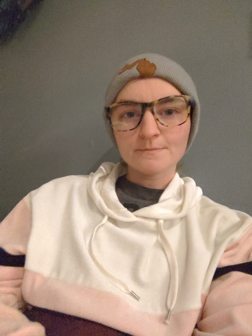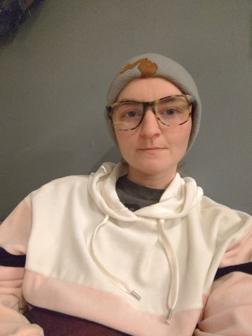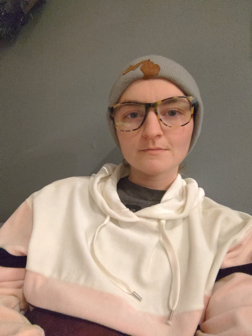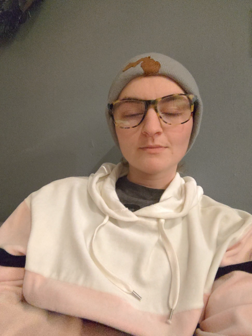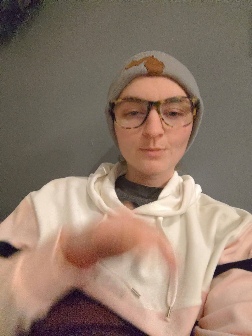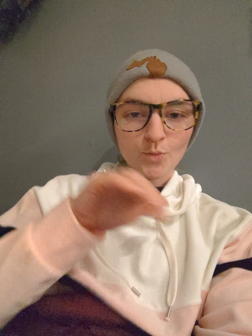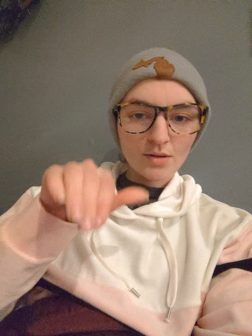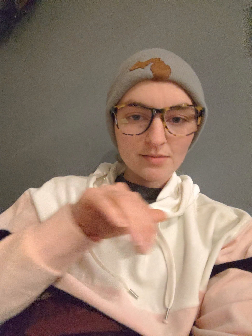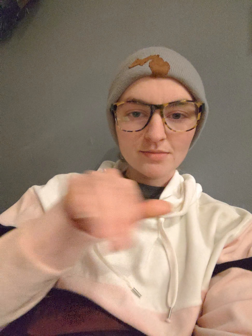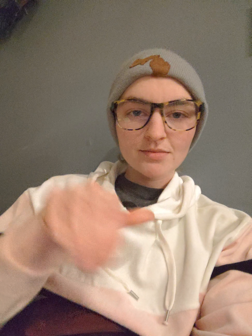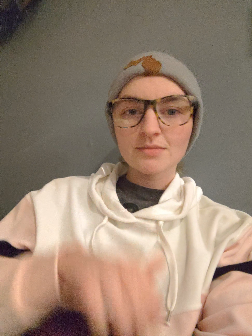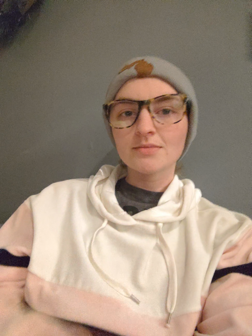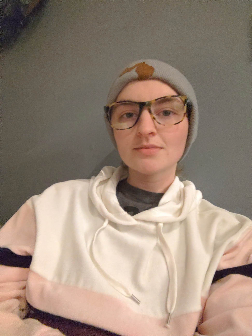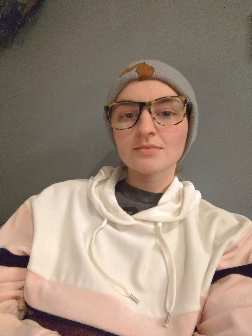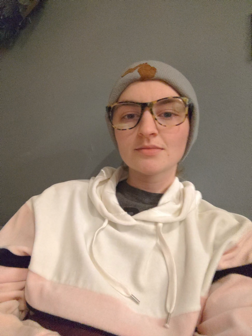pool